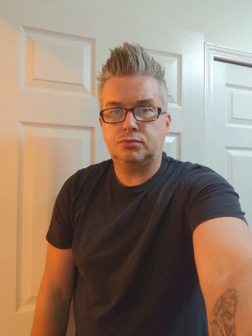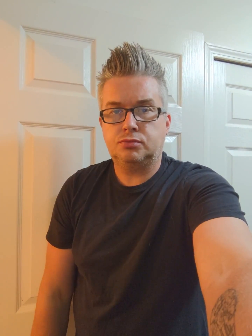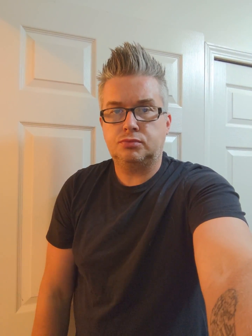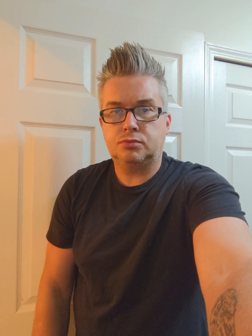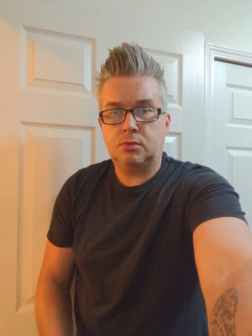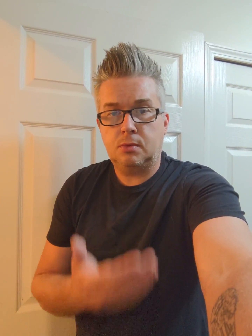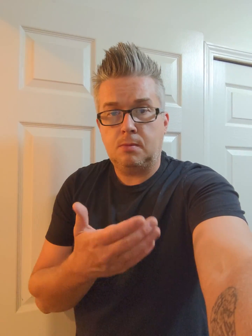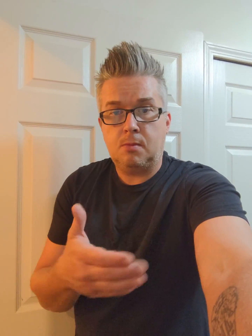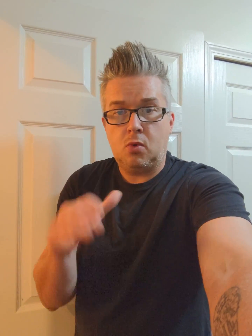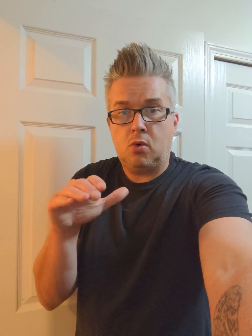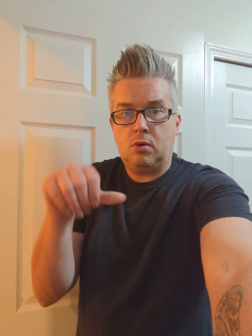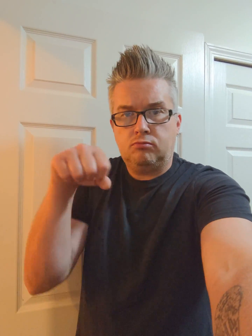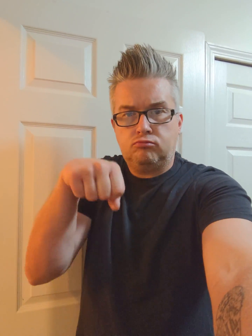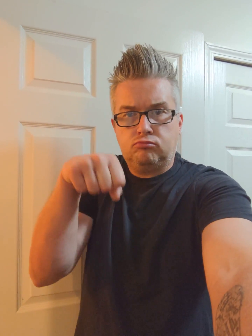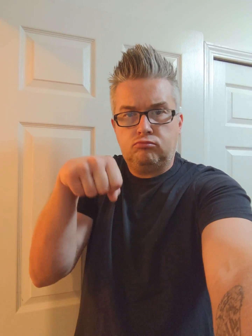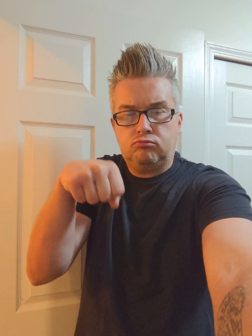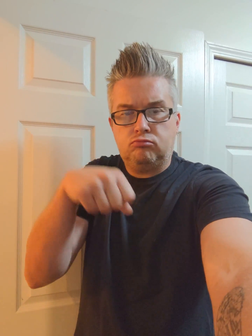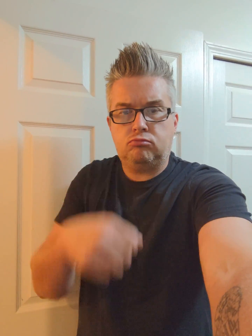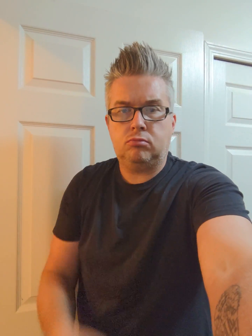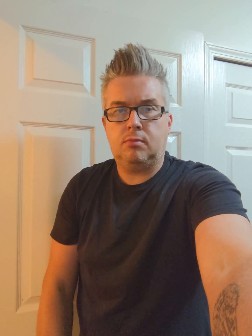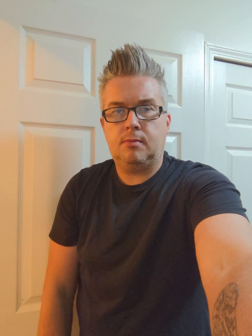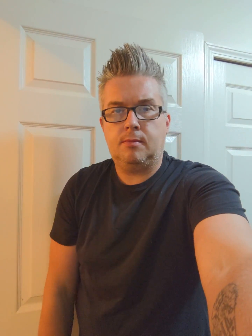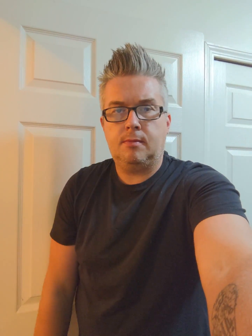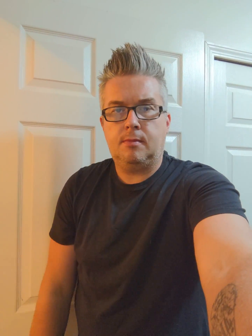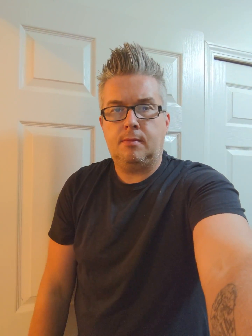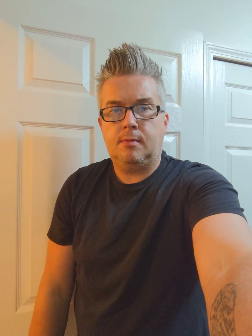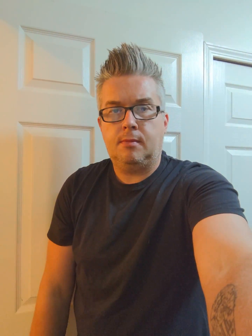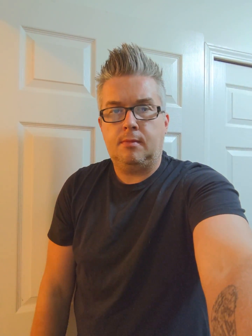basket